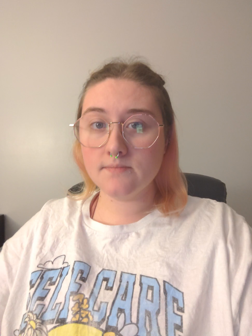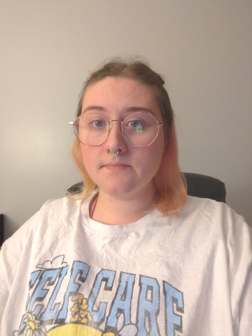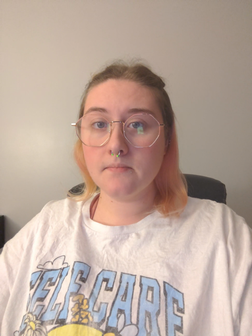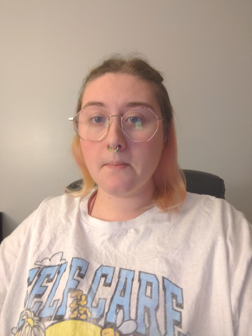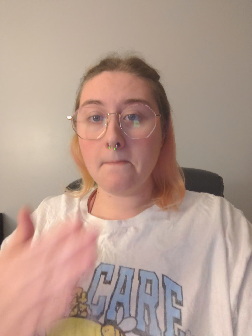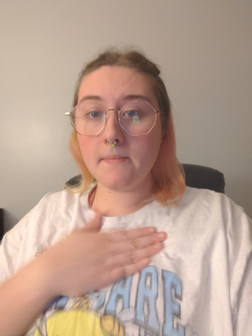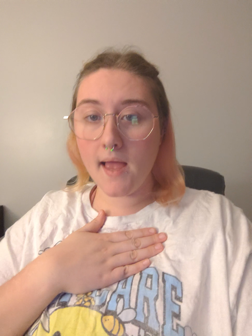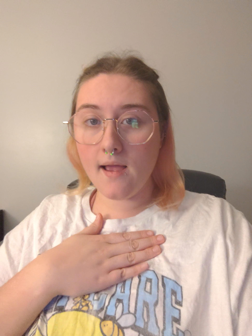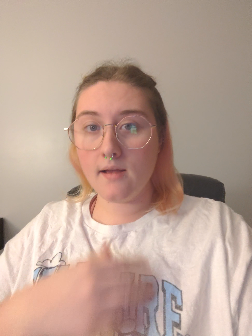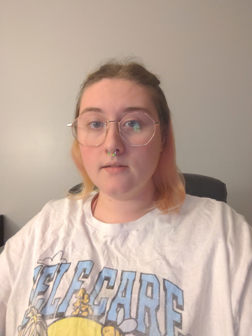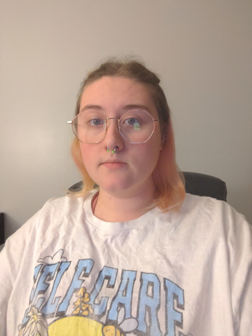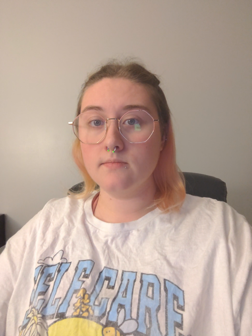my